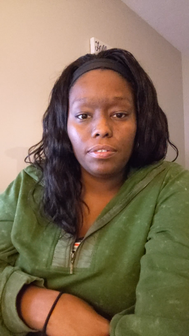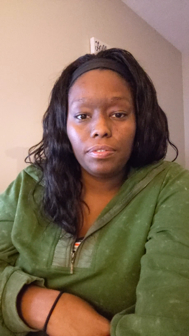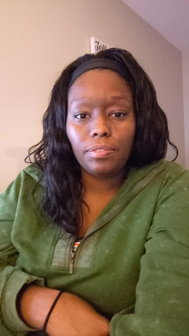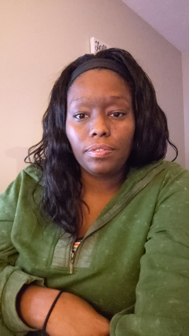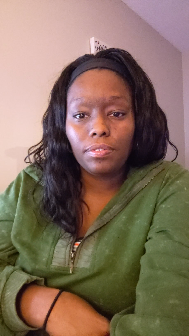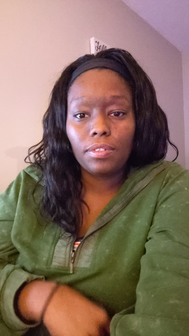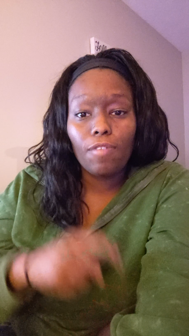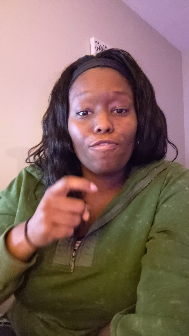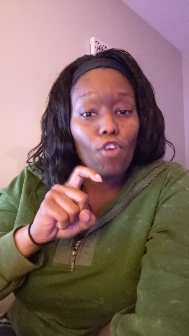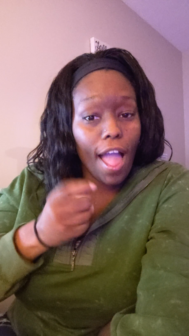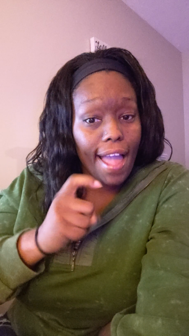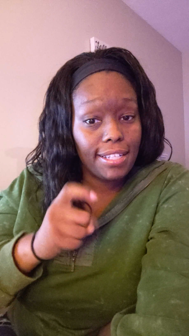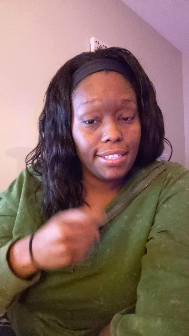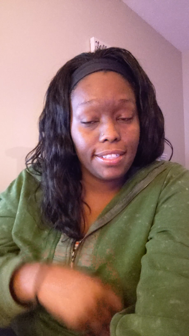friend